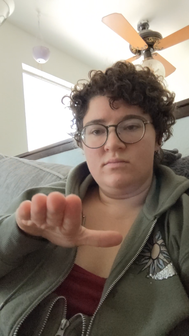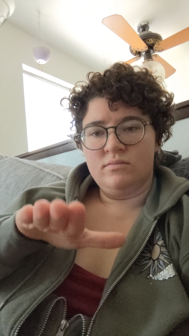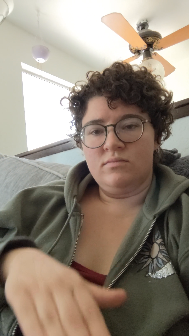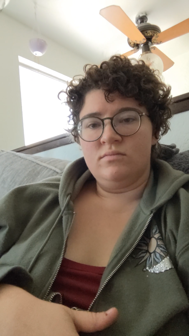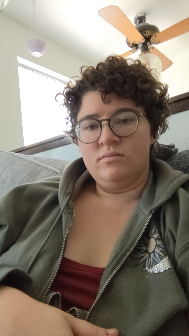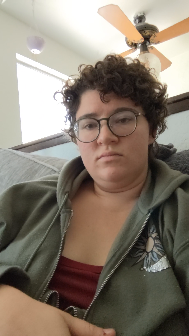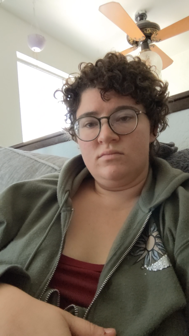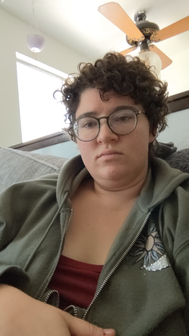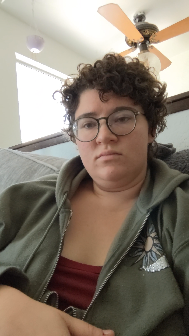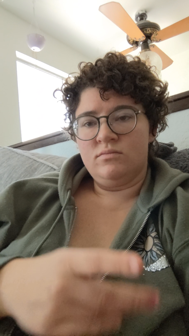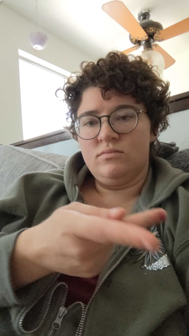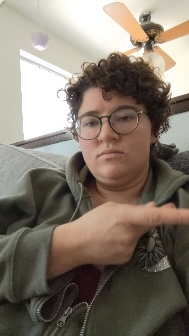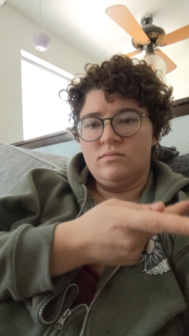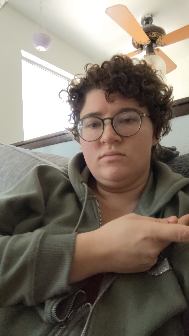sheep